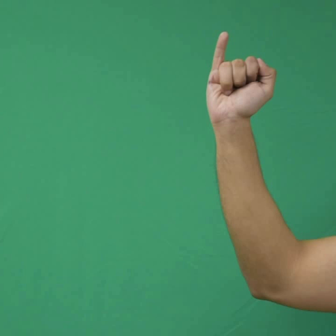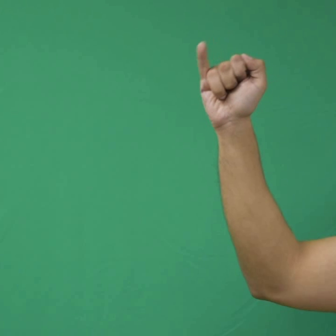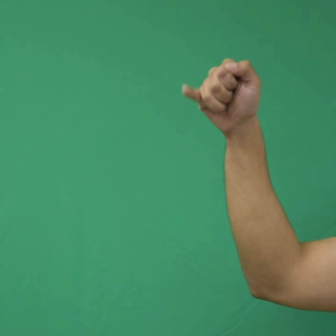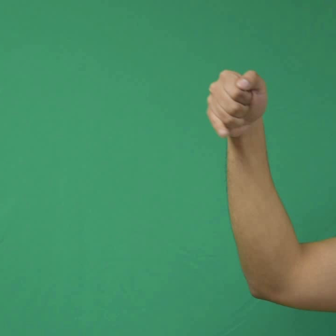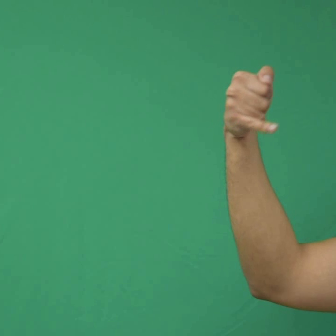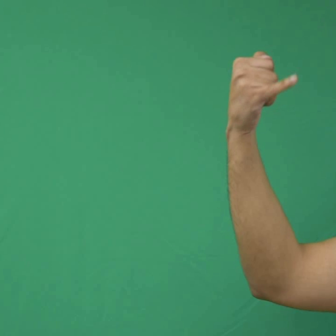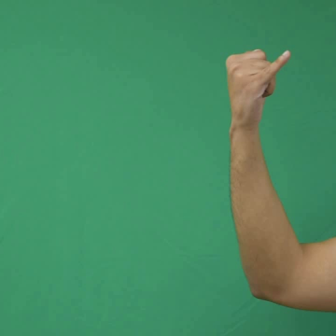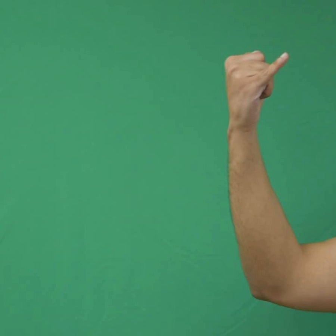J